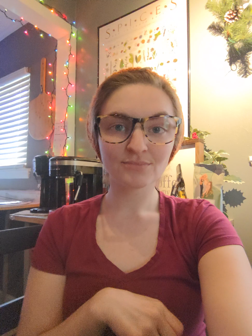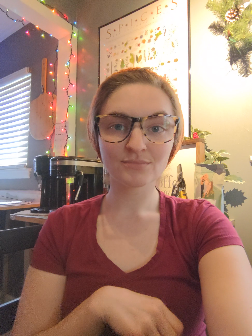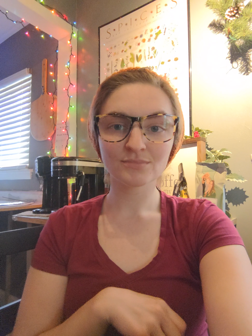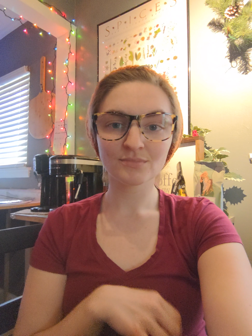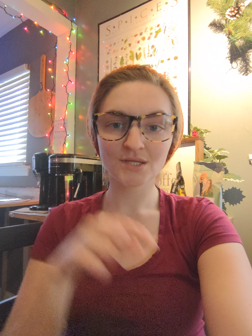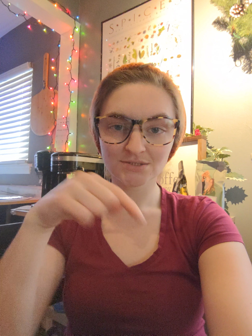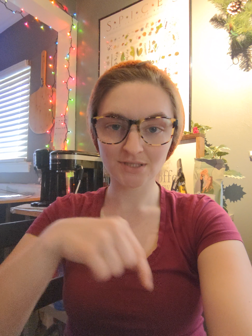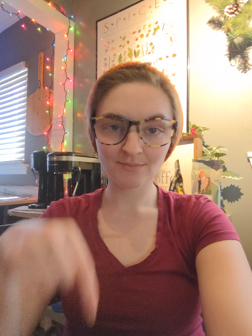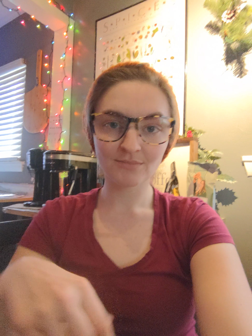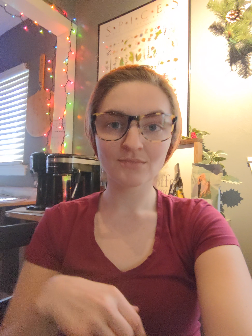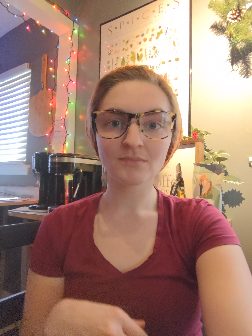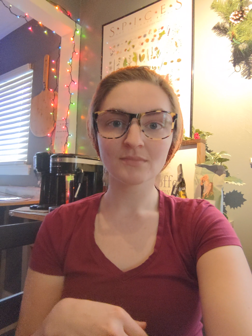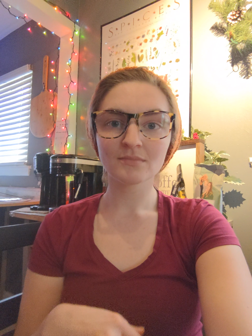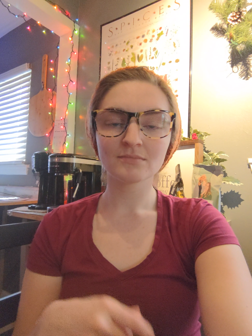feet